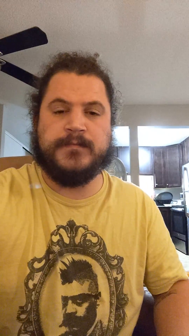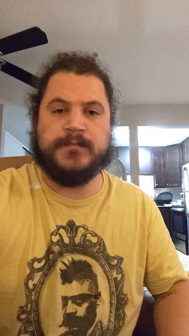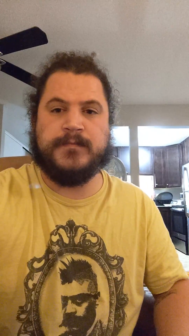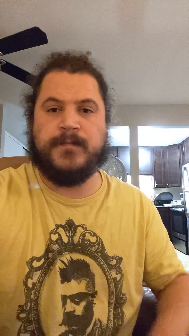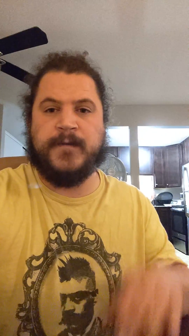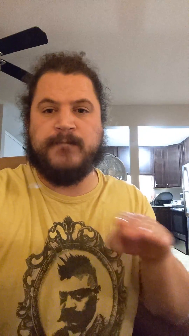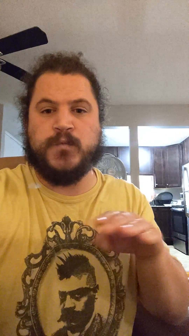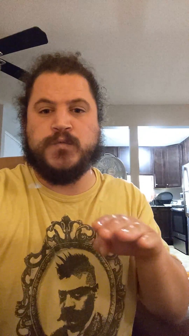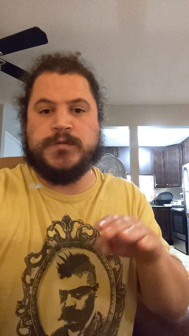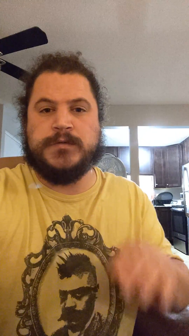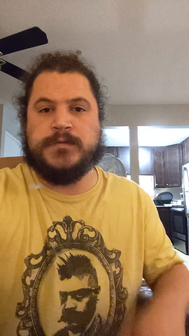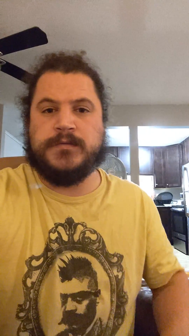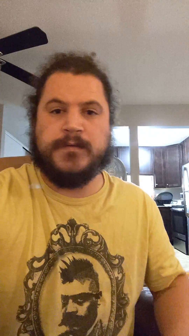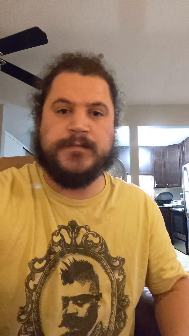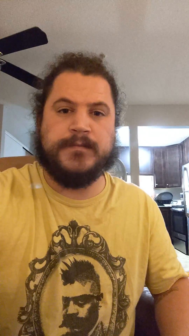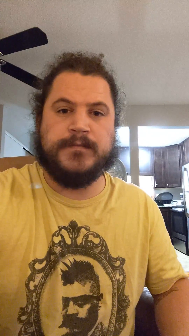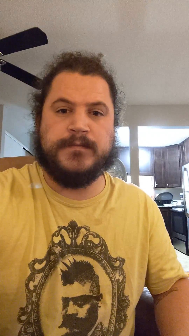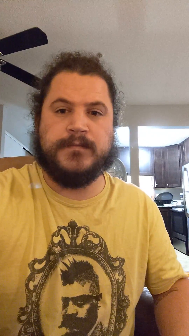boots